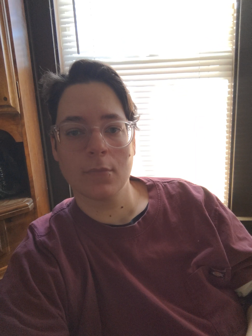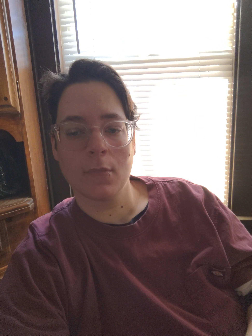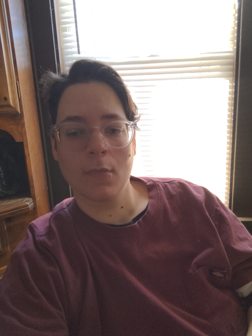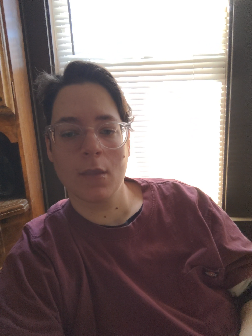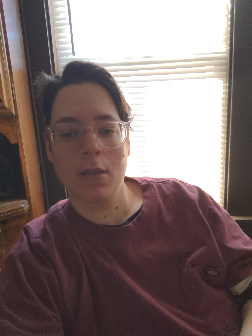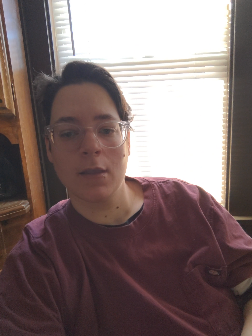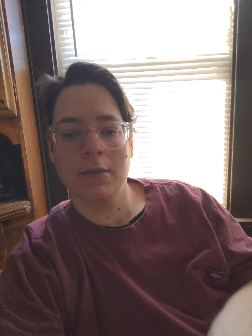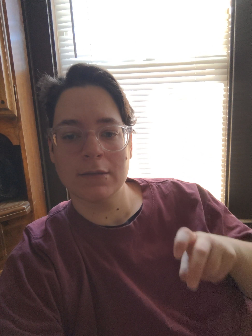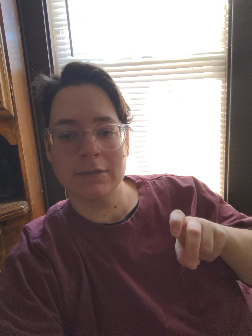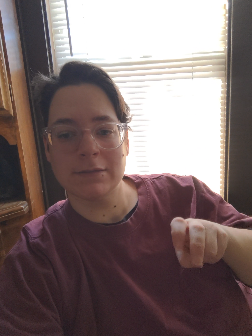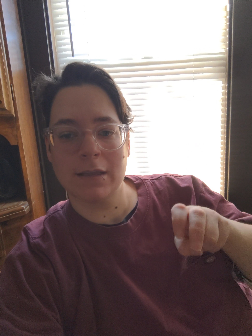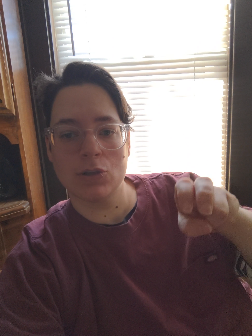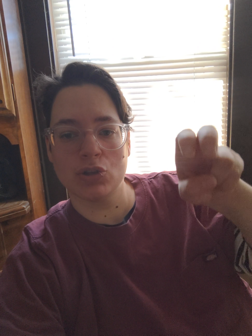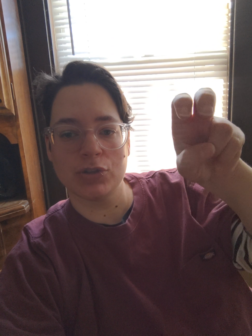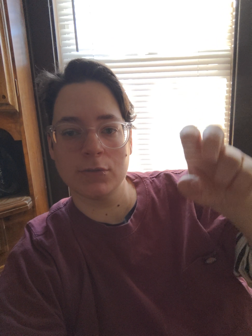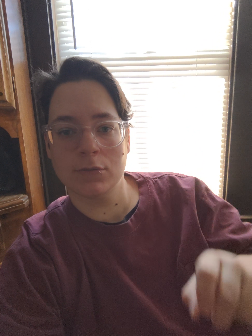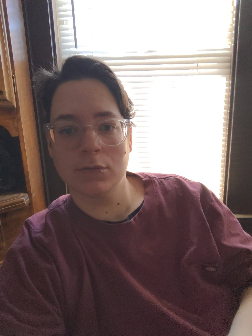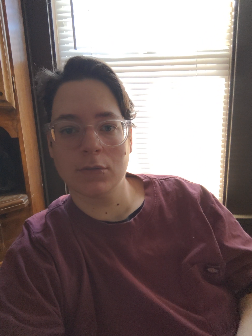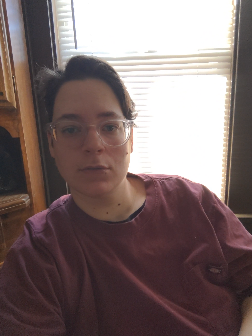stairs